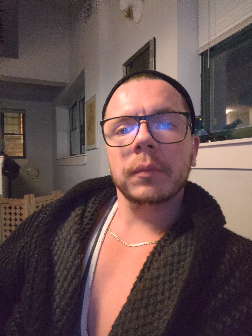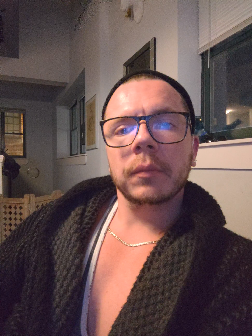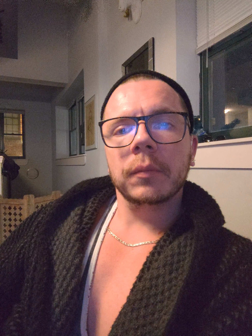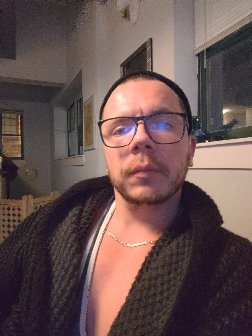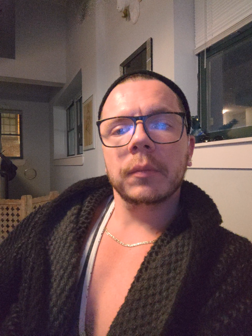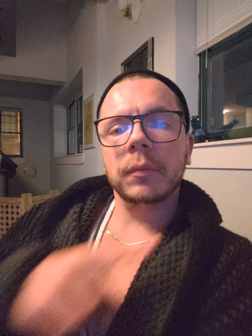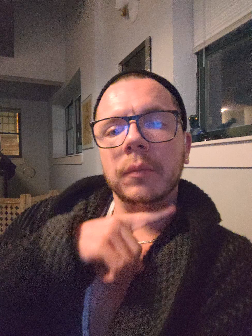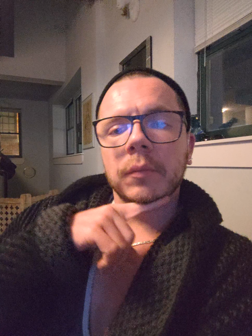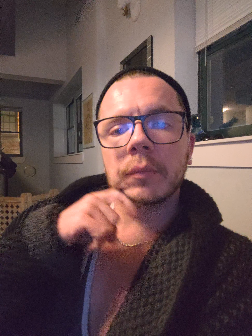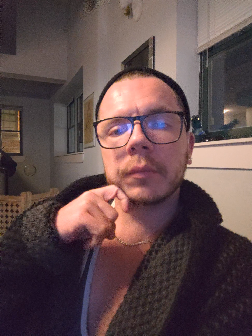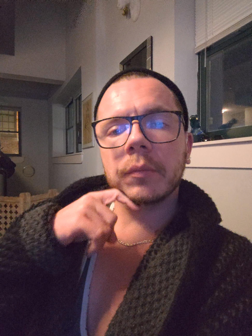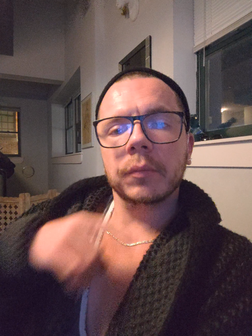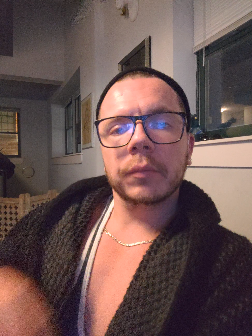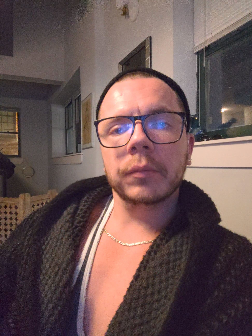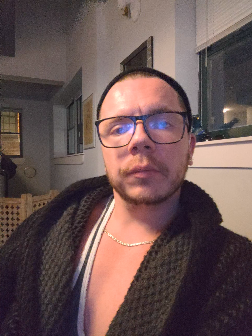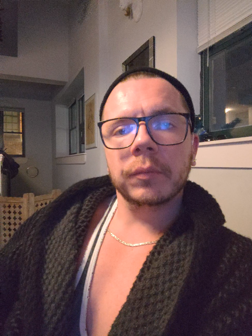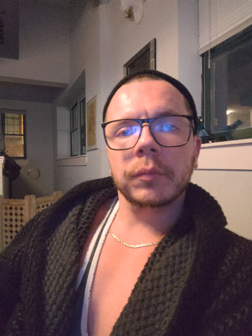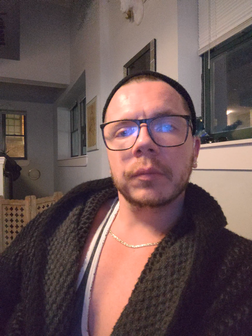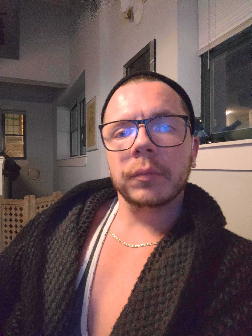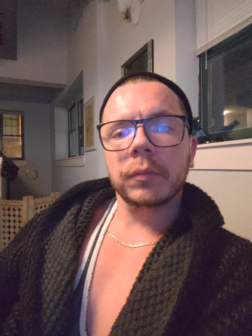dry